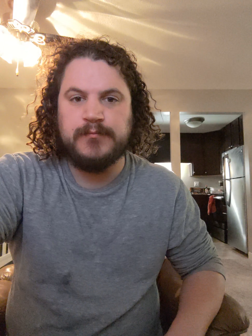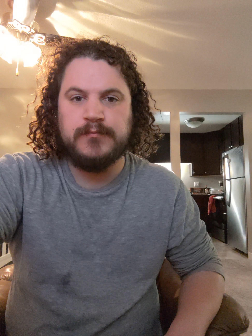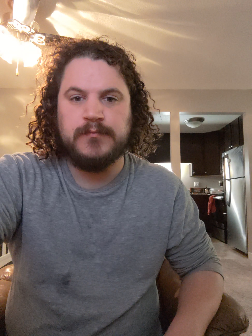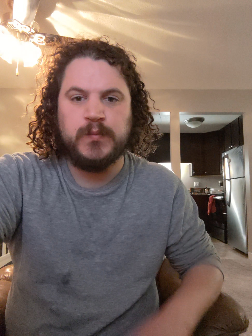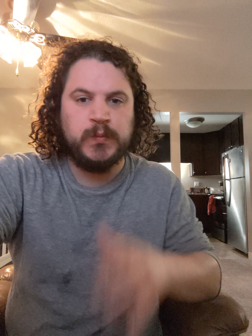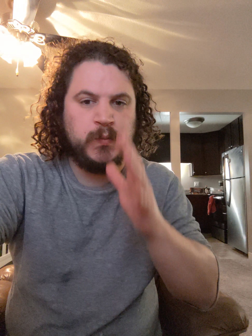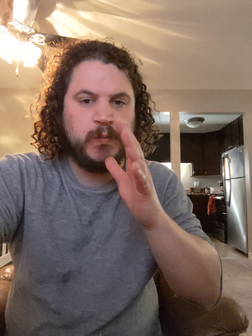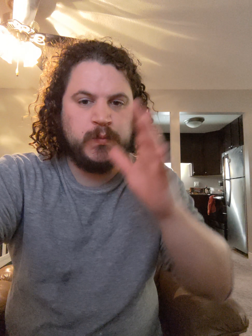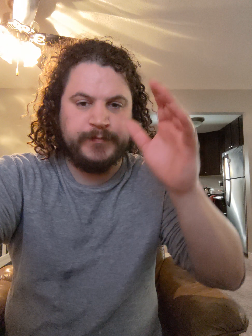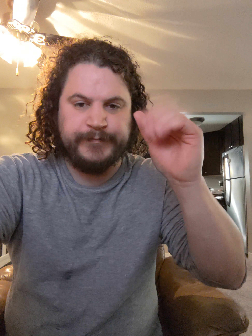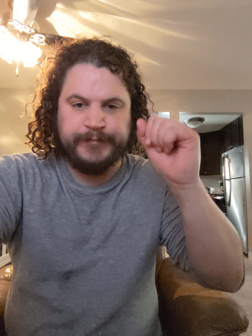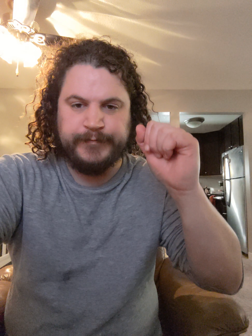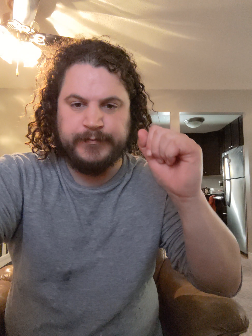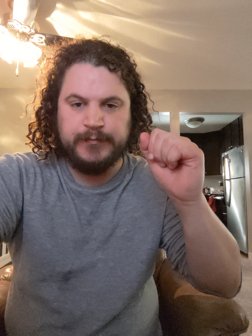grandpa